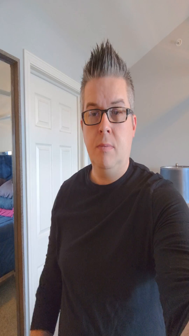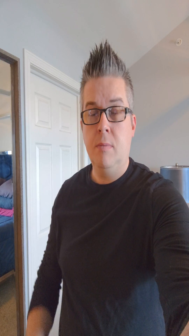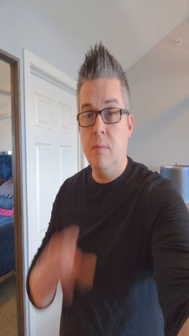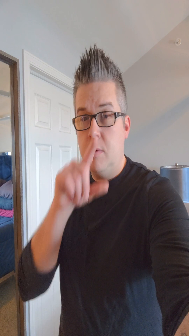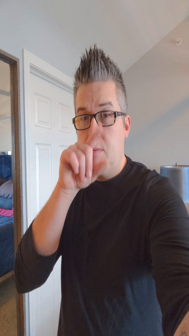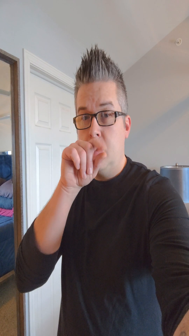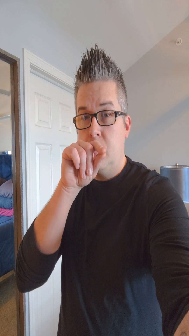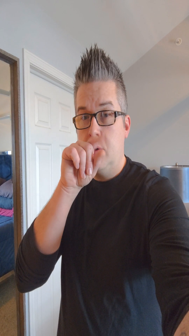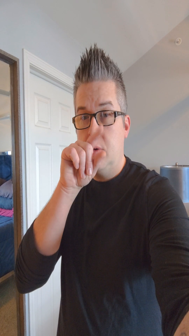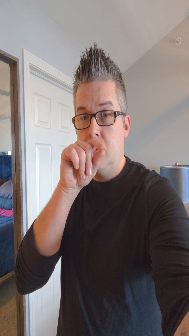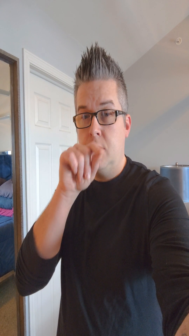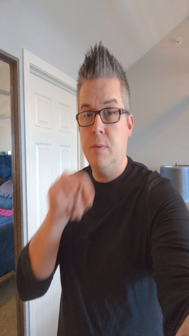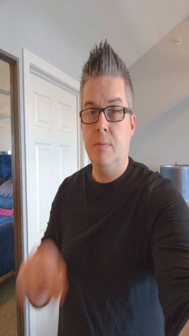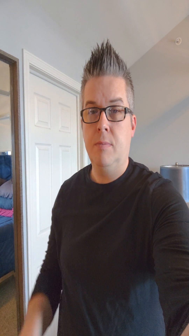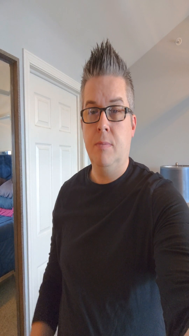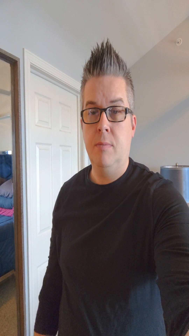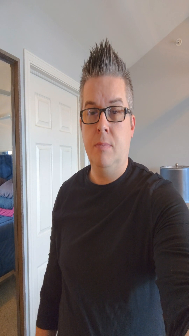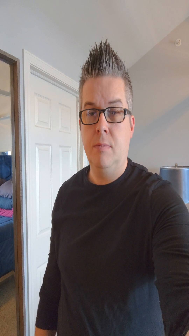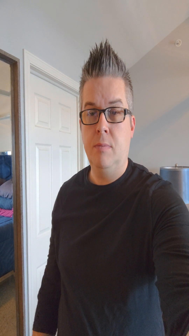bird